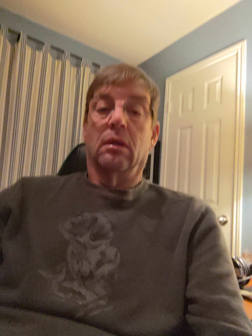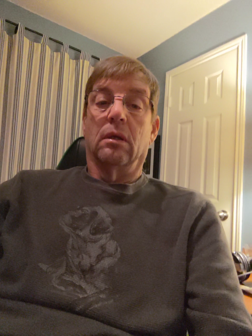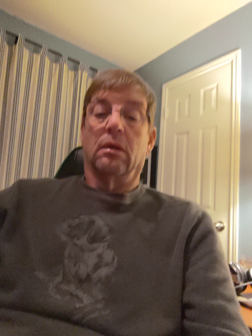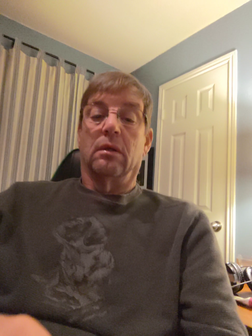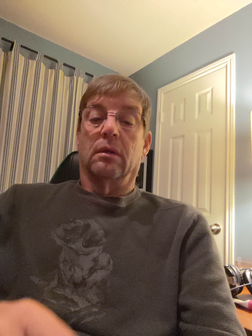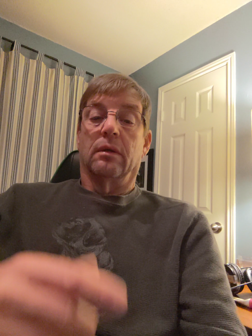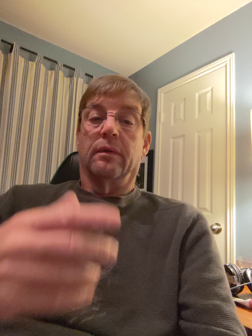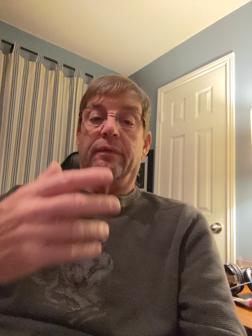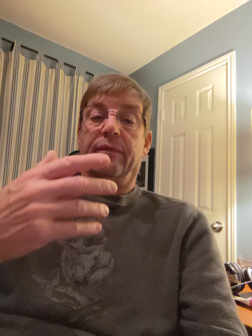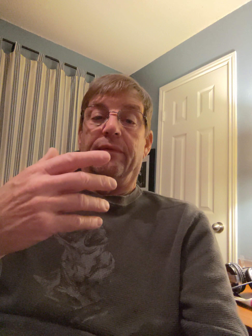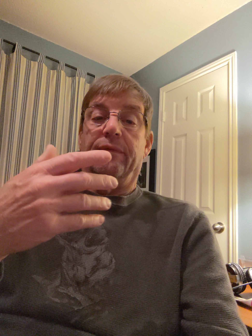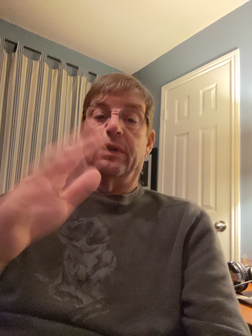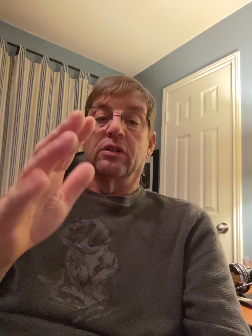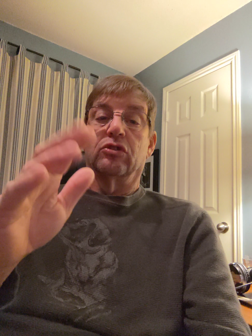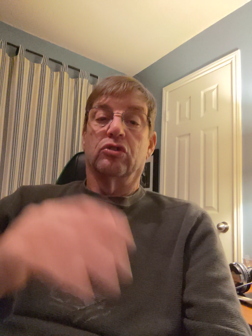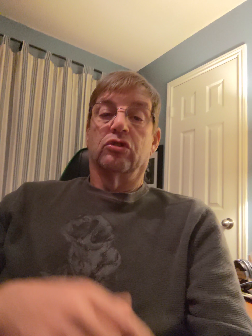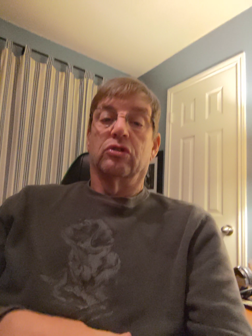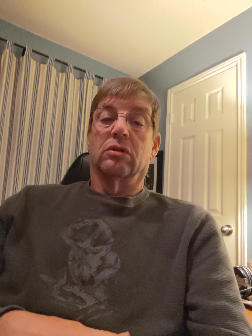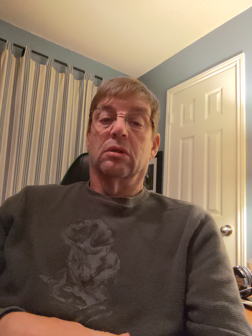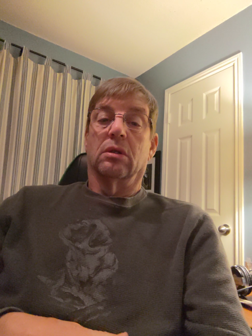finish